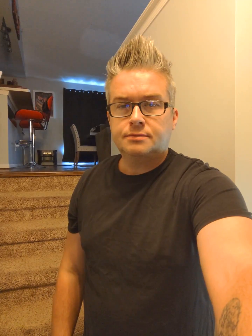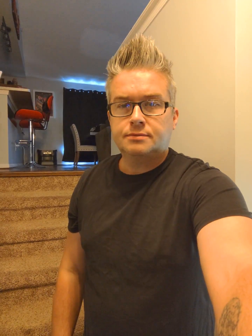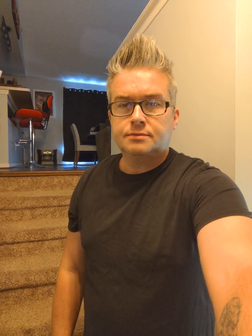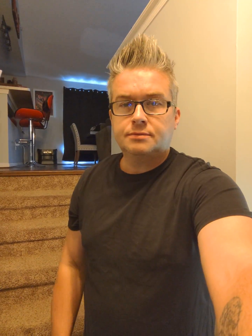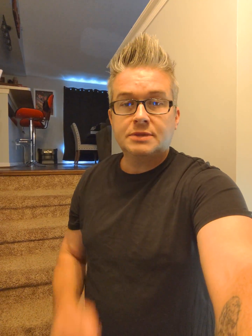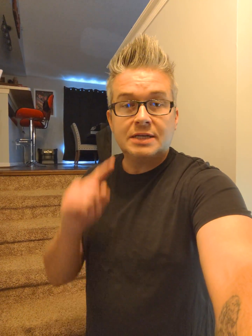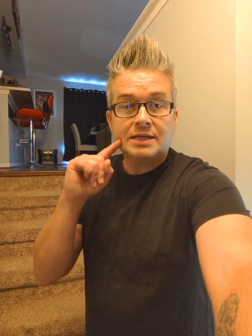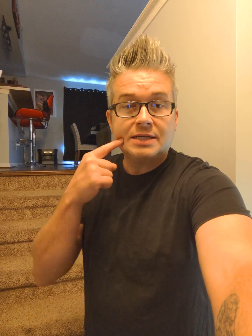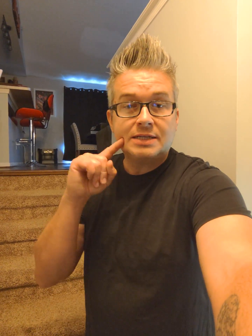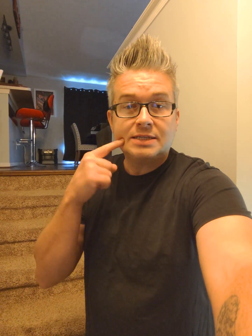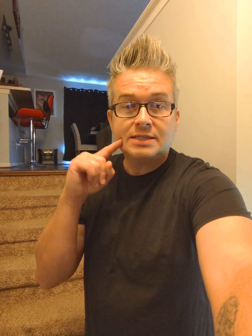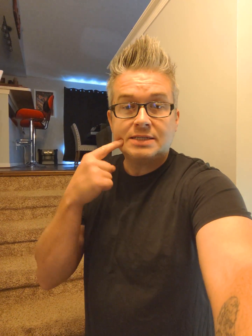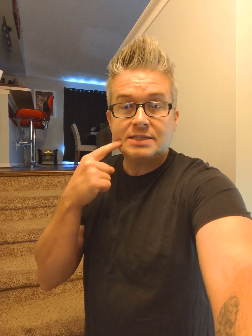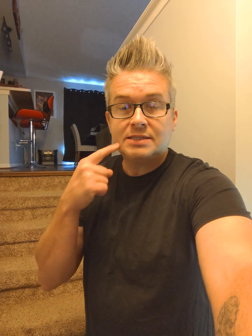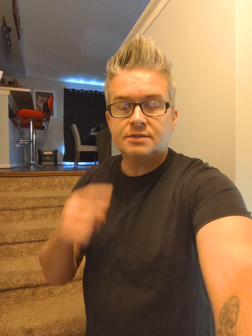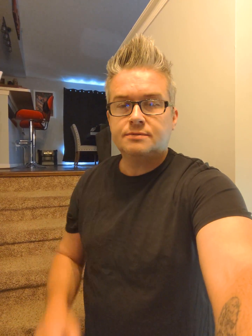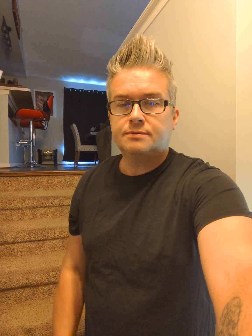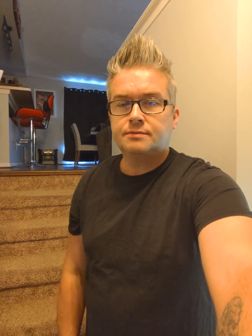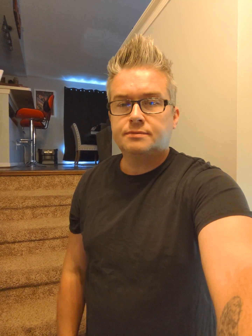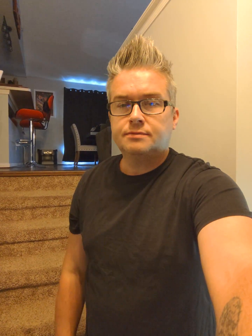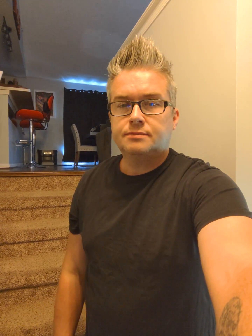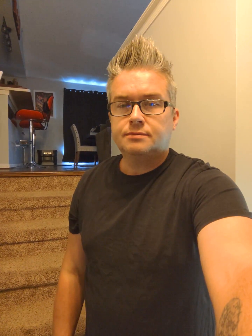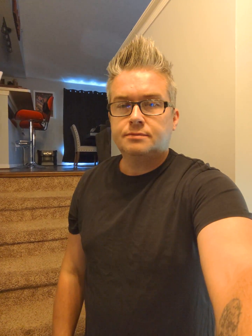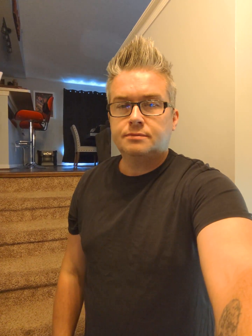candy